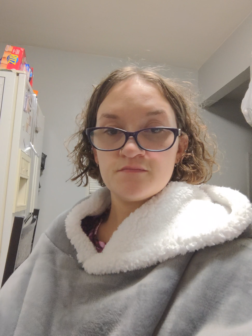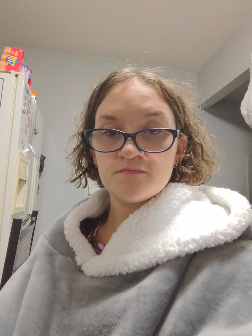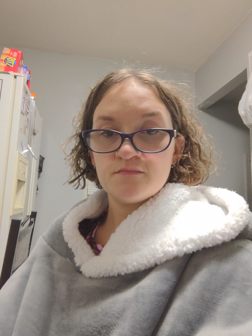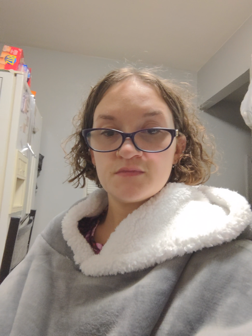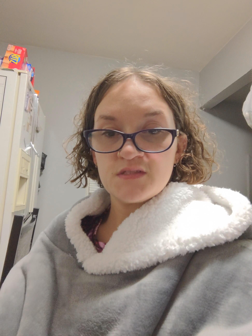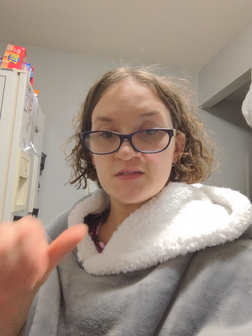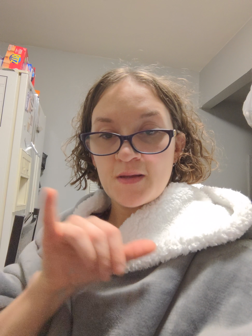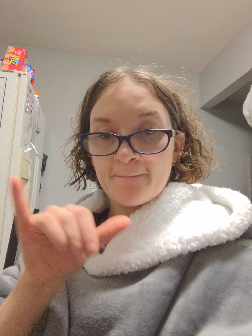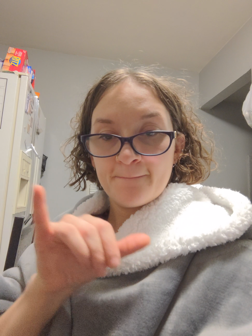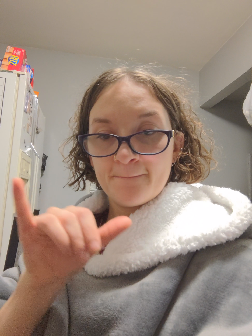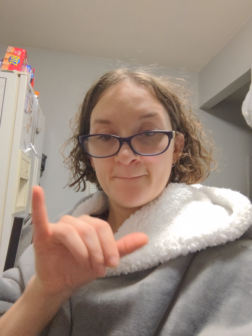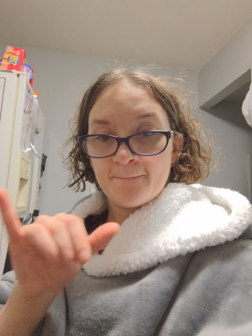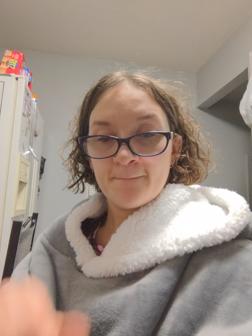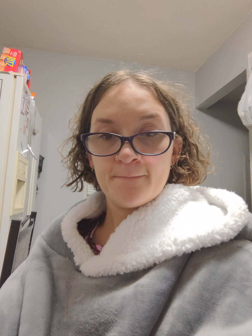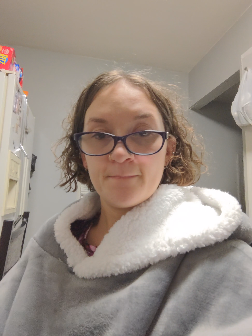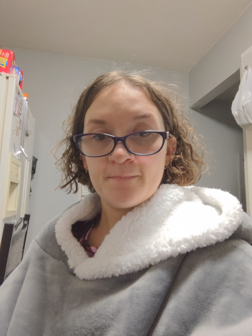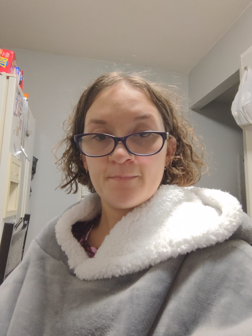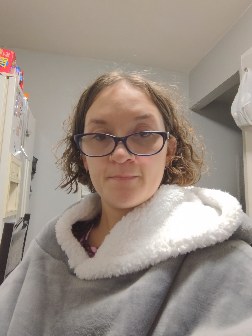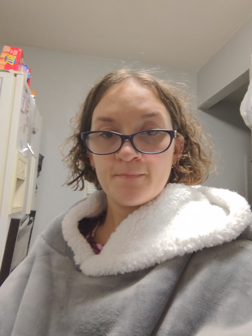same